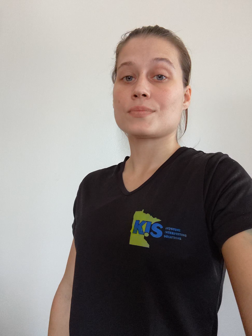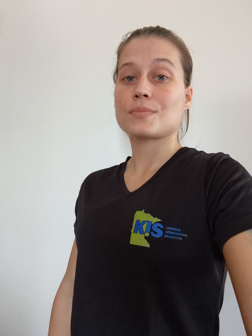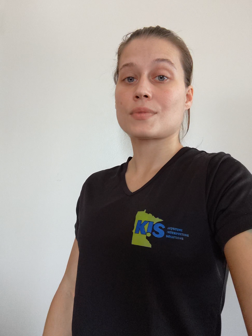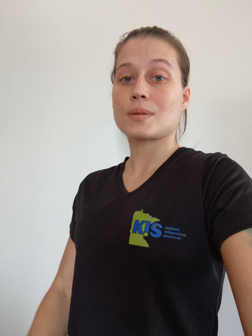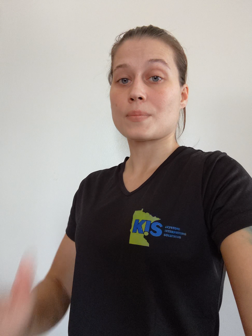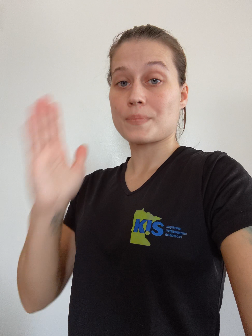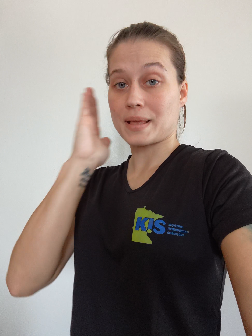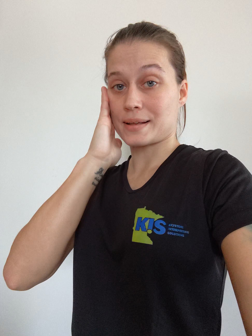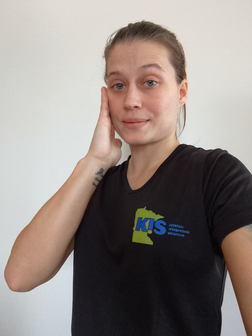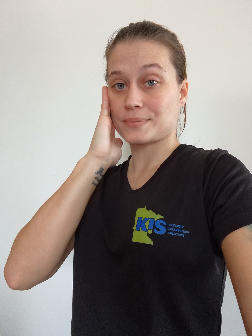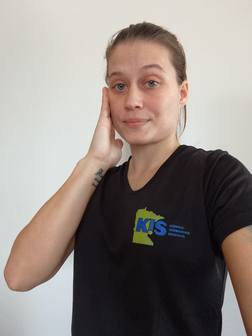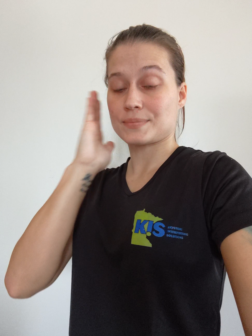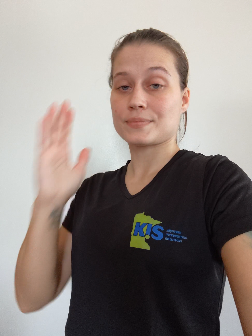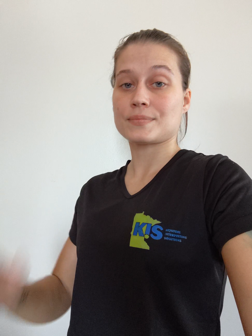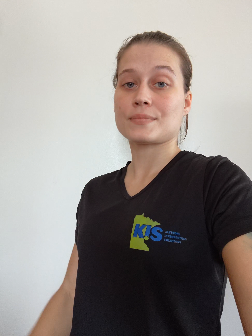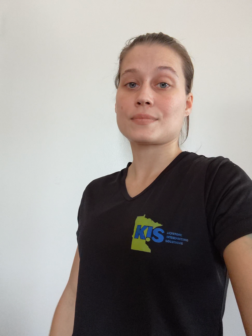bed